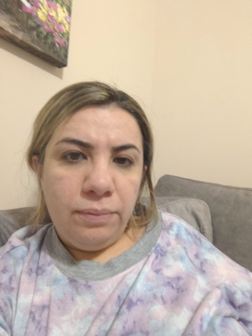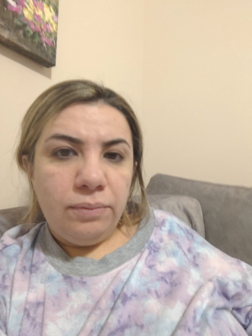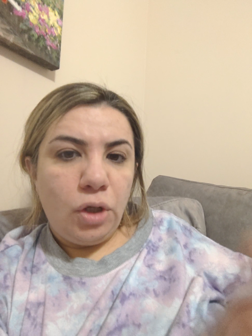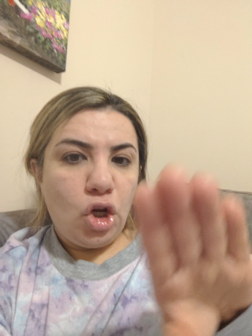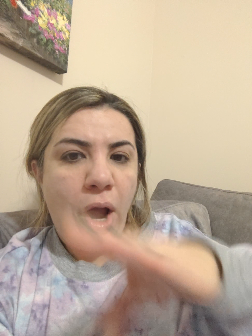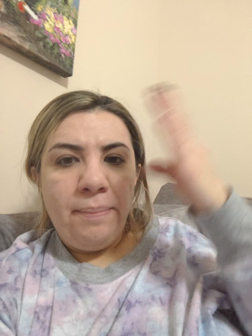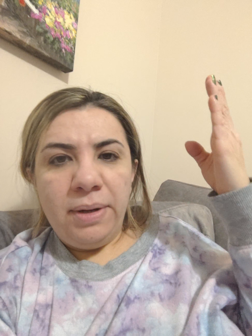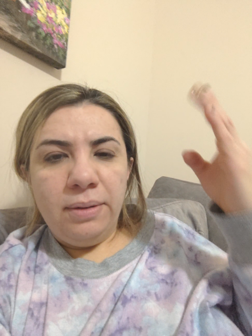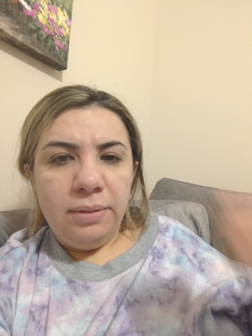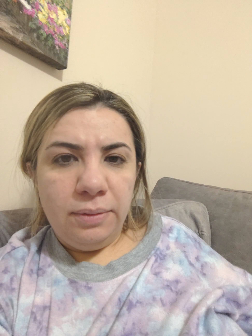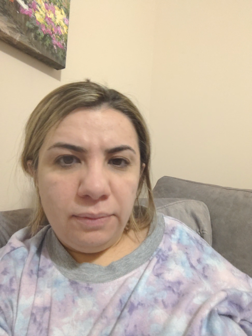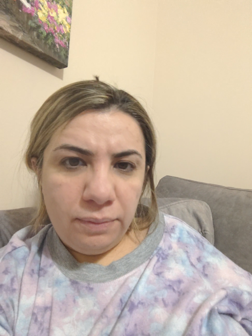open